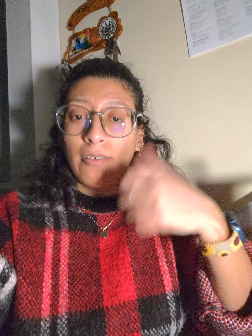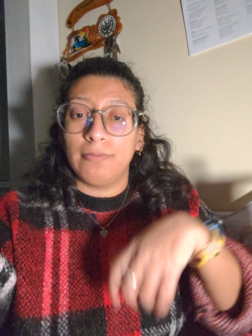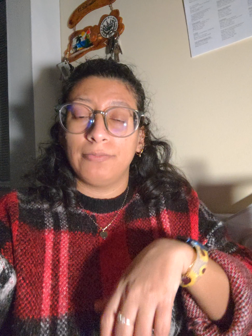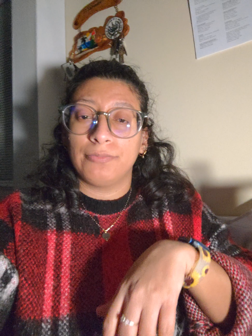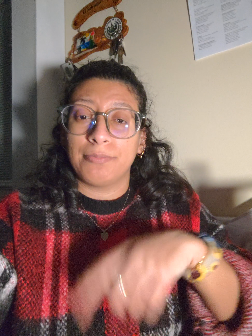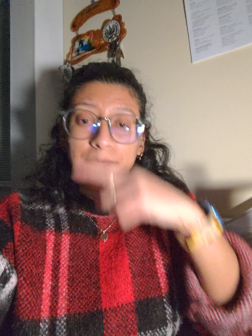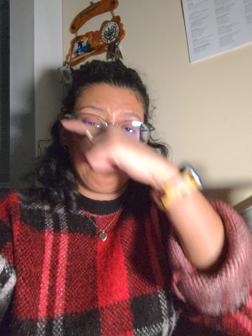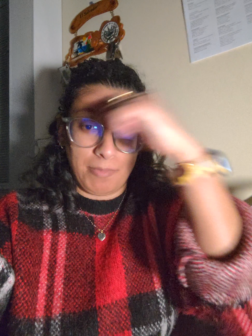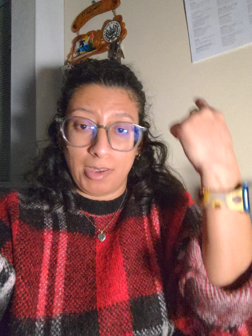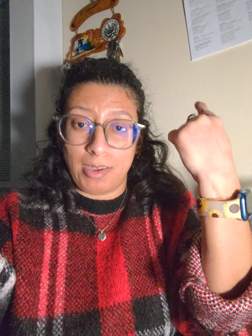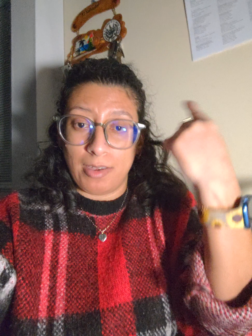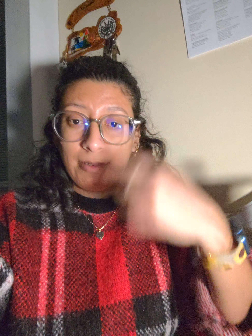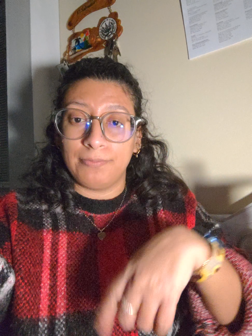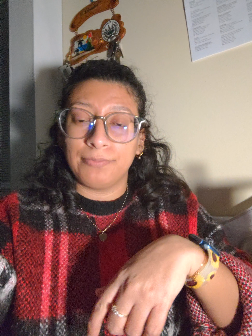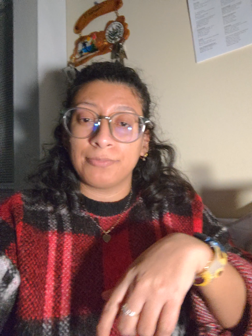black